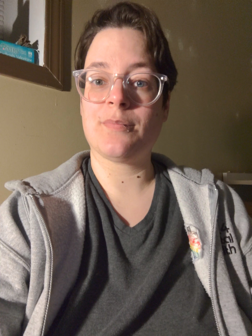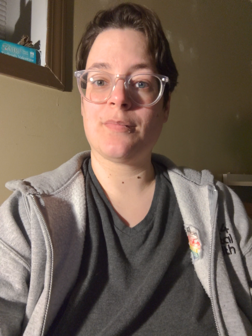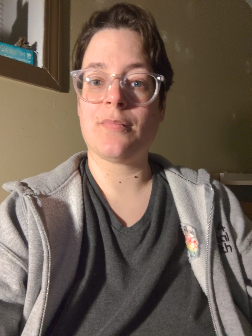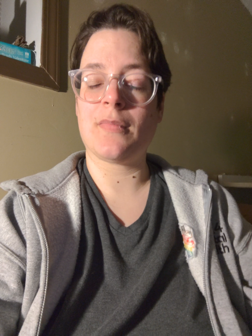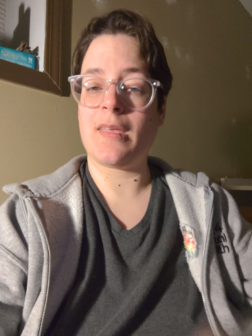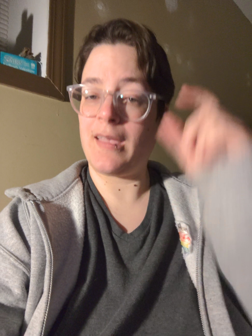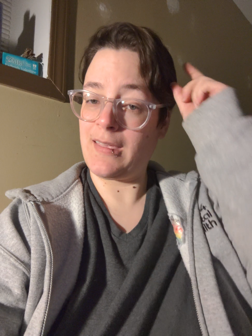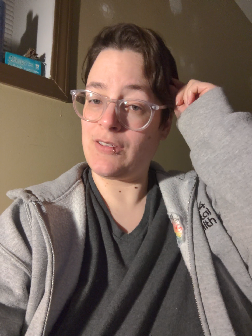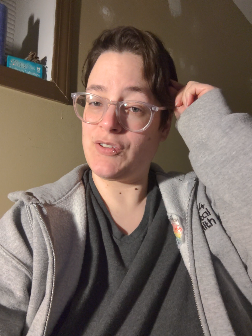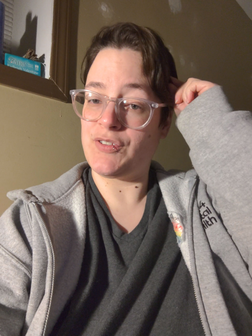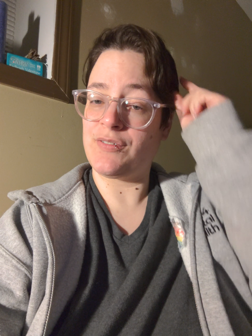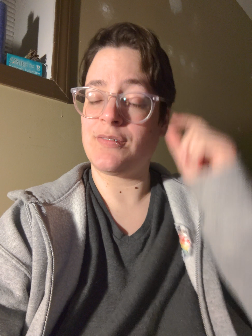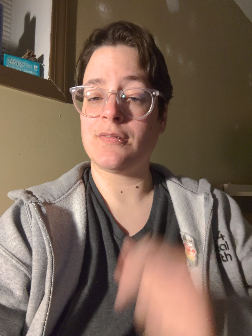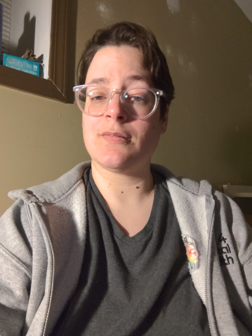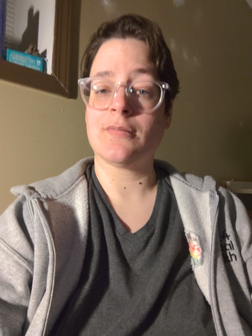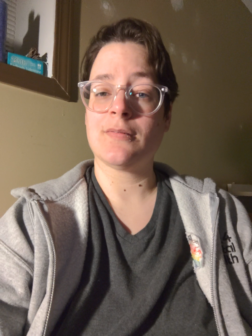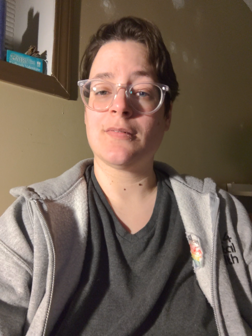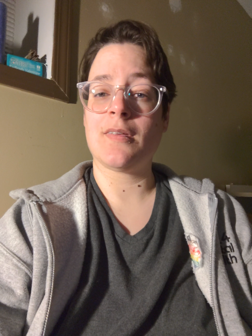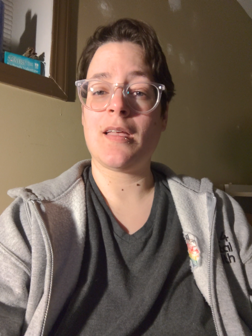hair